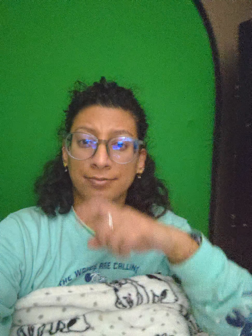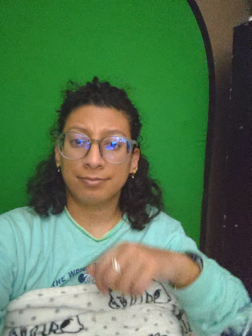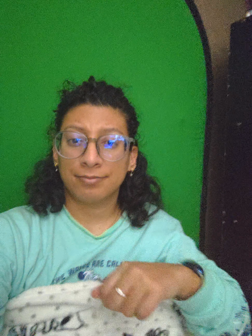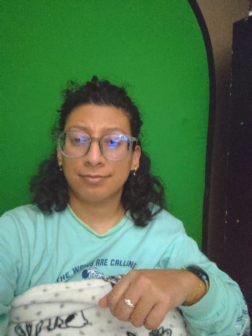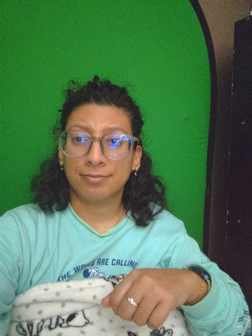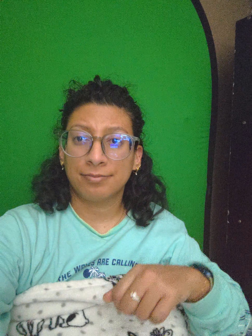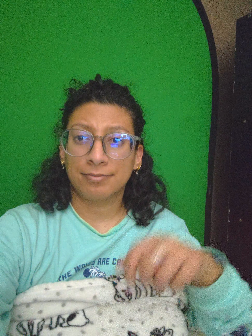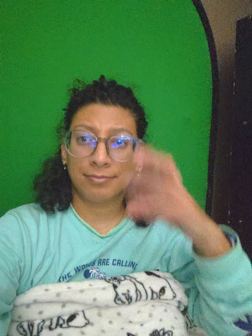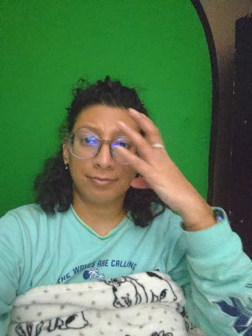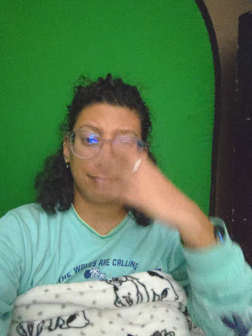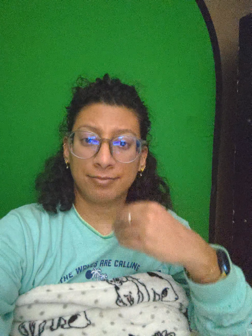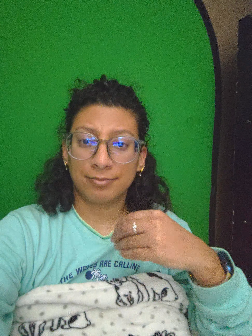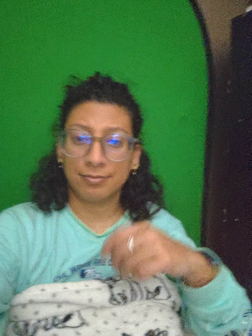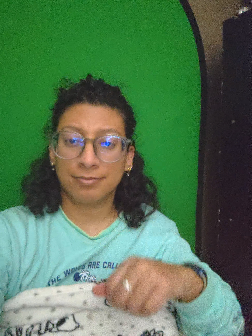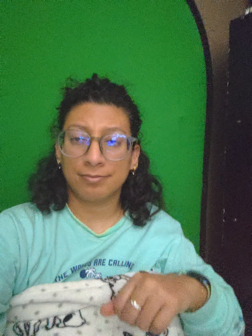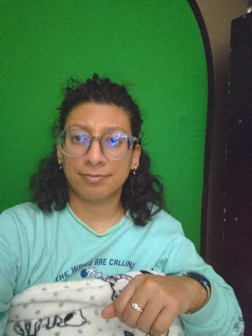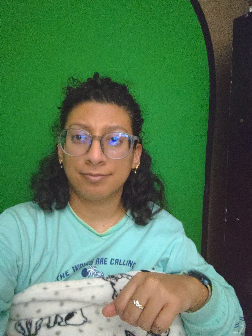sleep